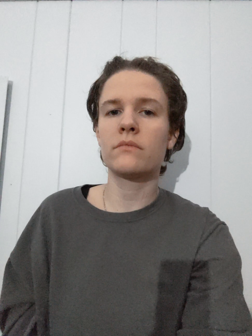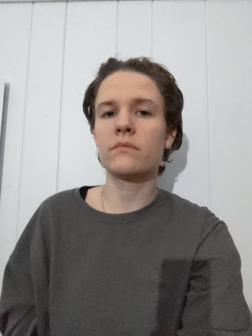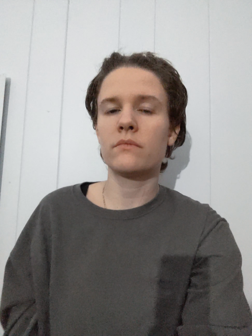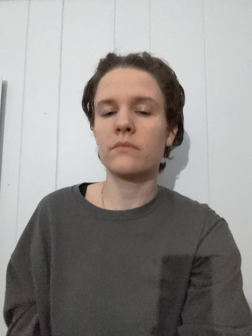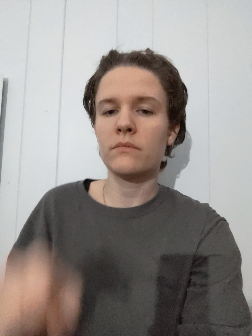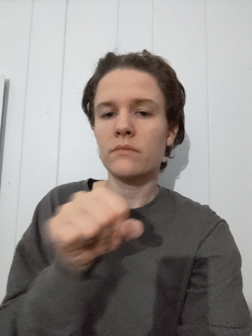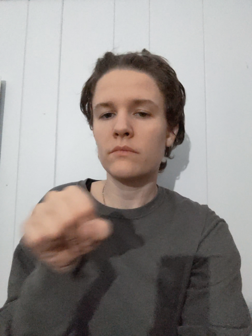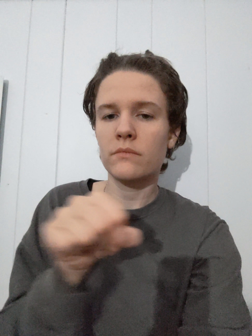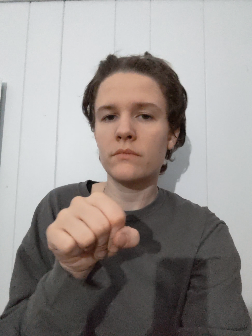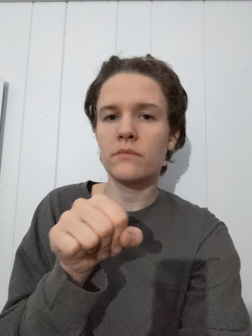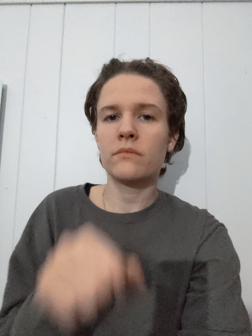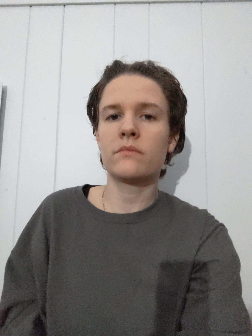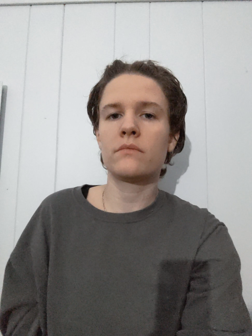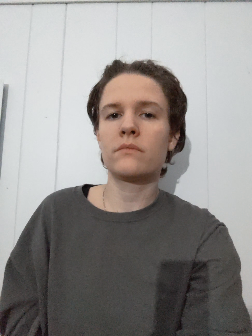shoe